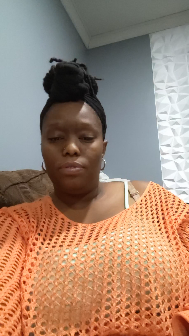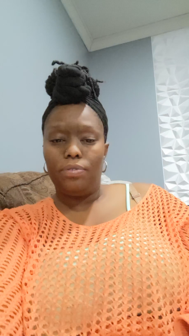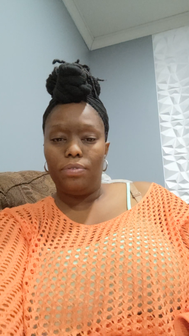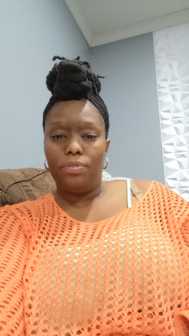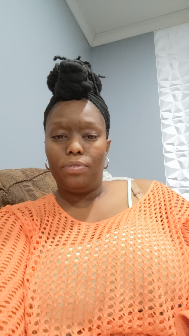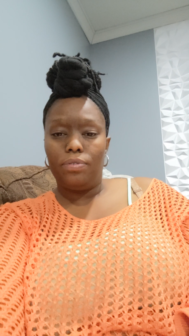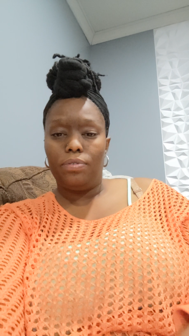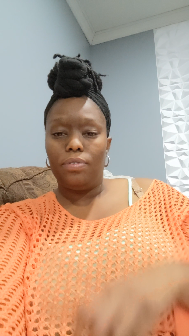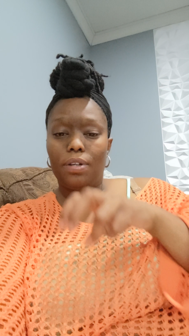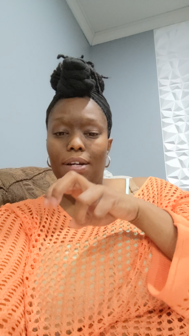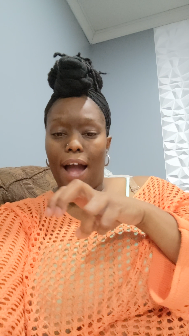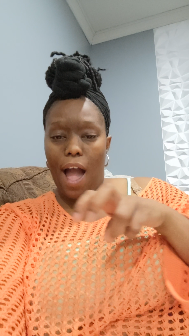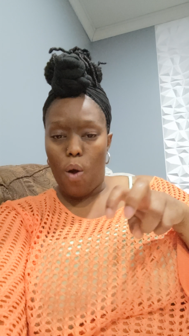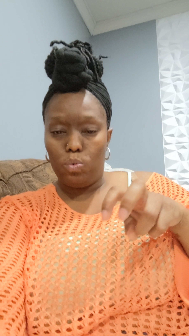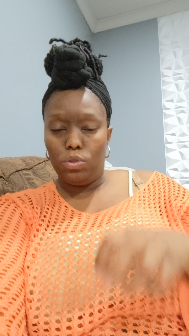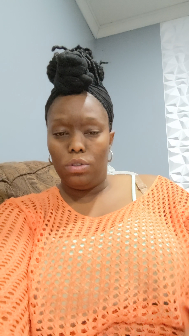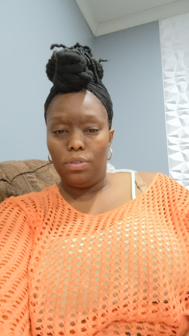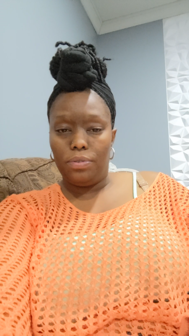couch